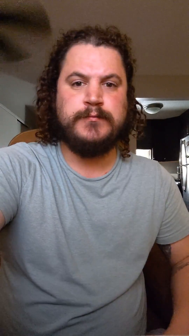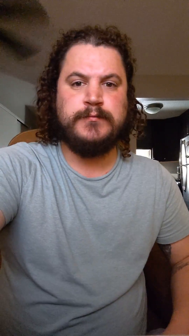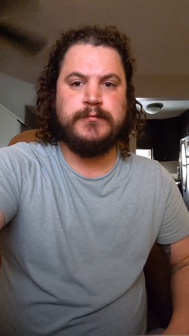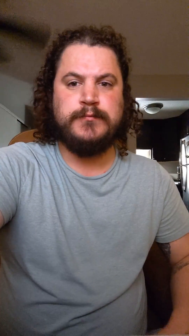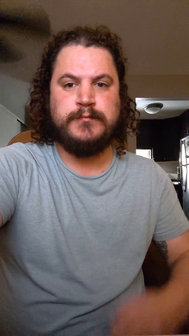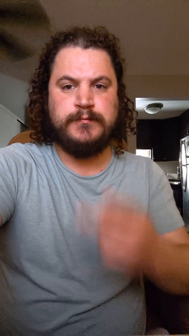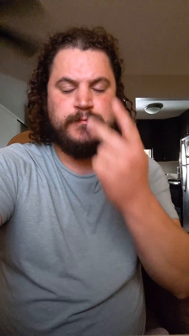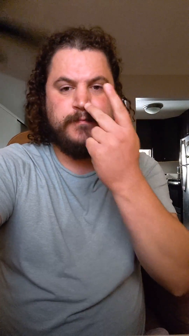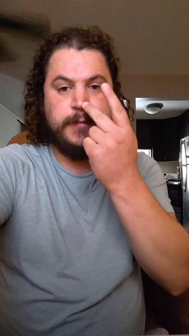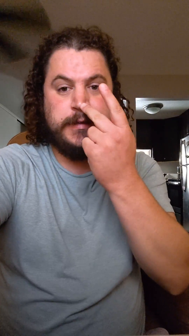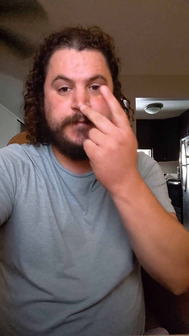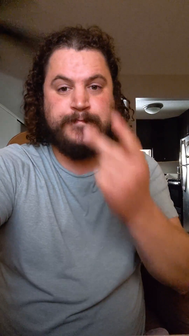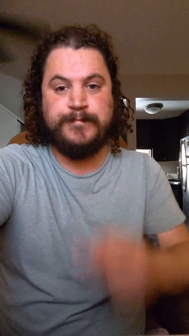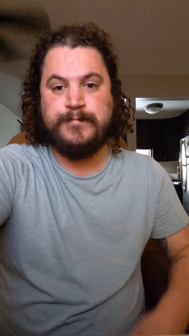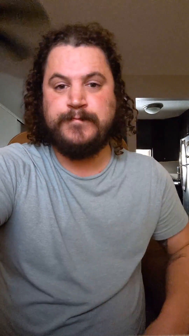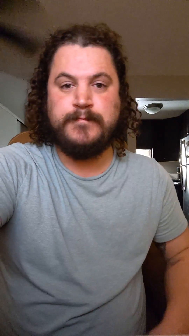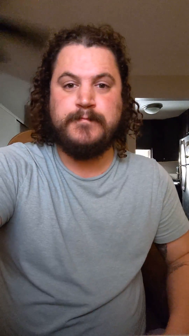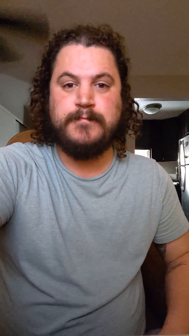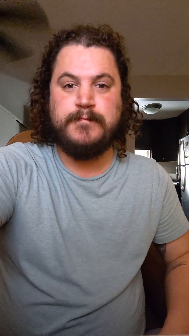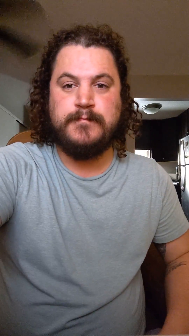penis